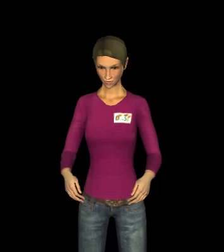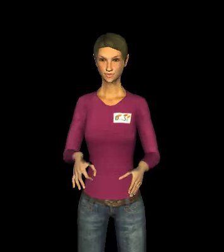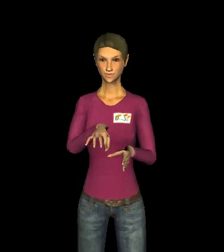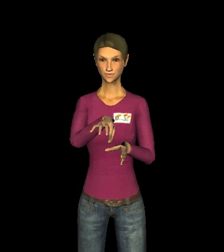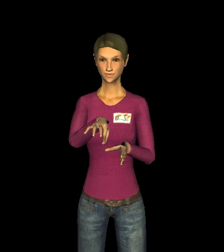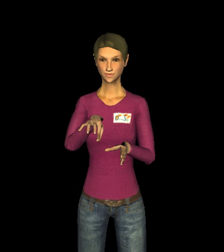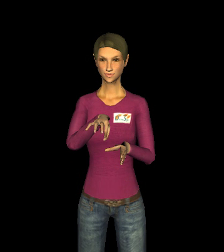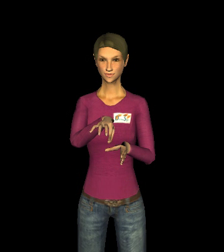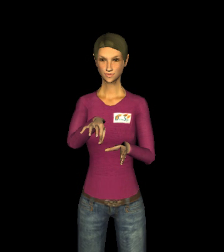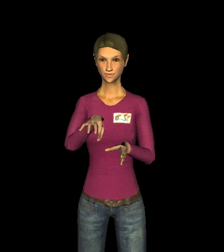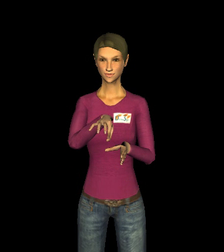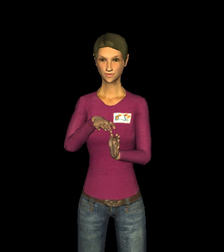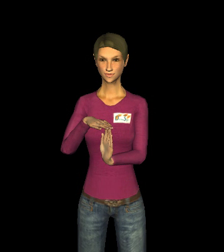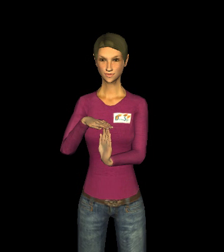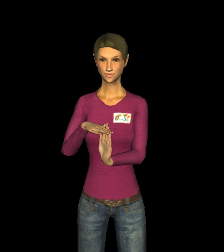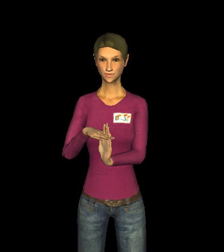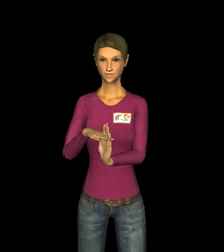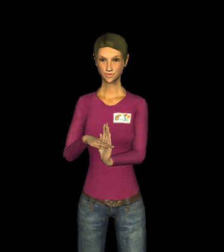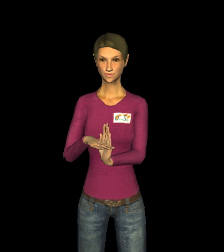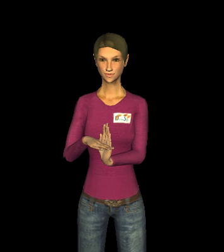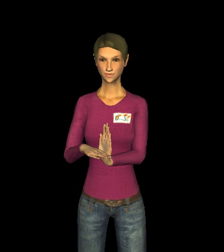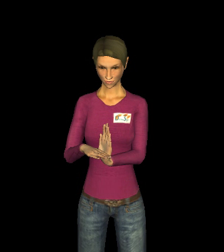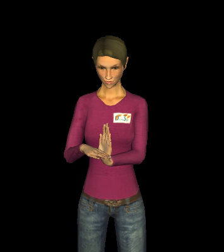وصفة